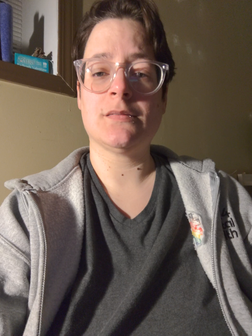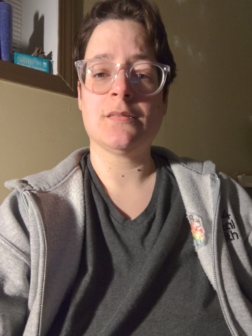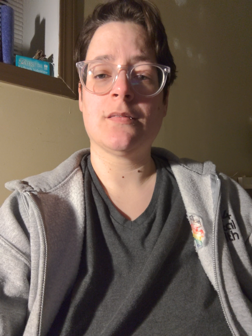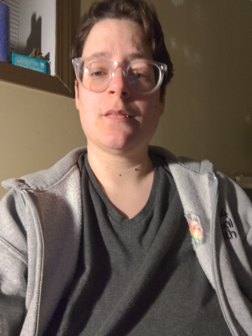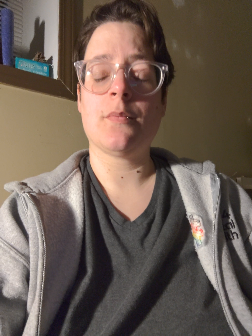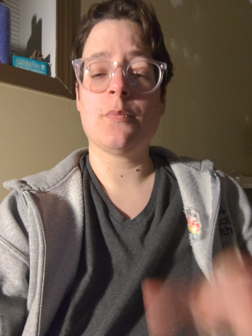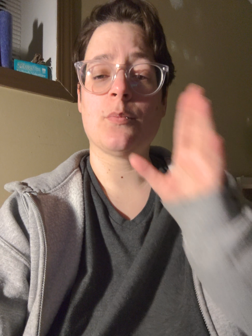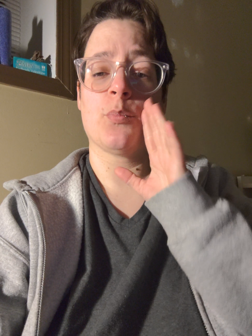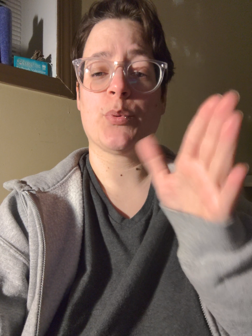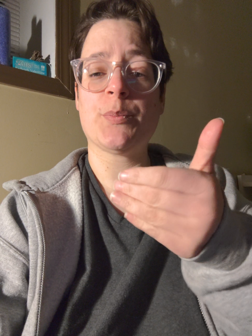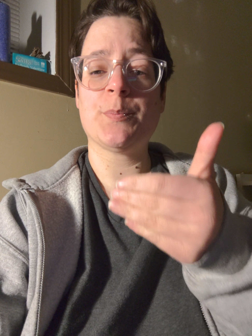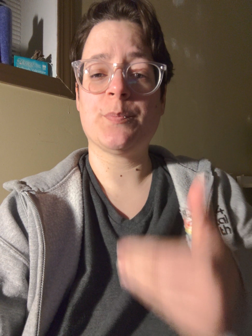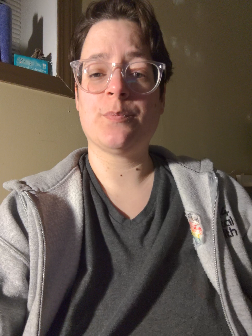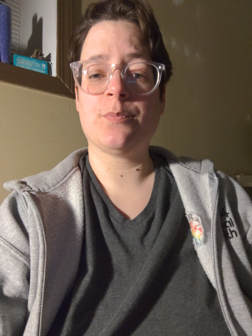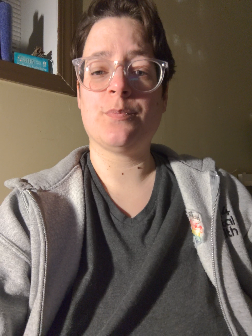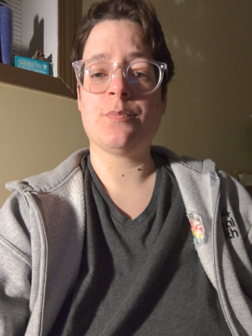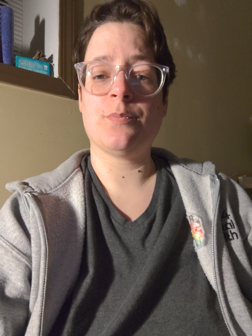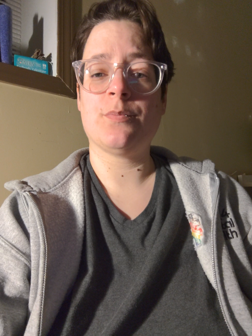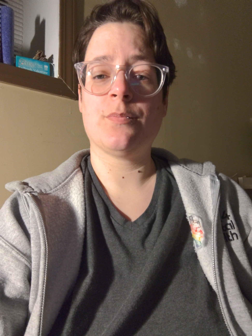bedroom